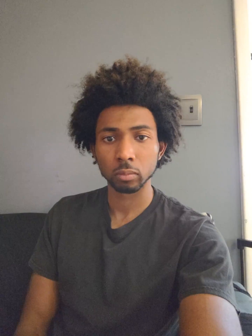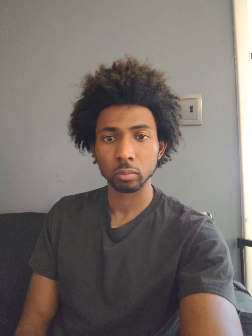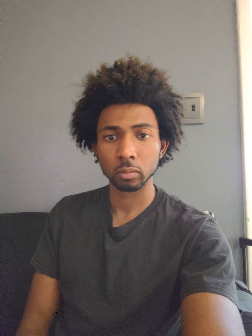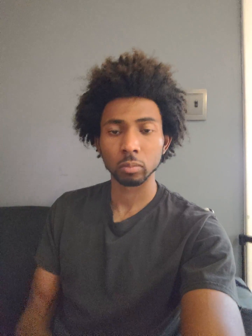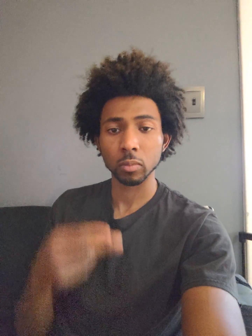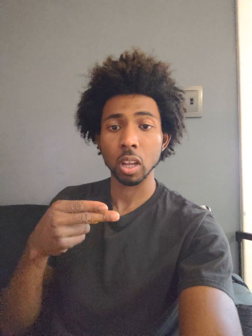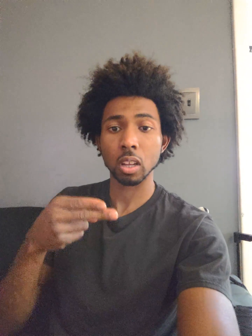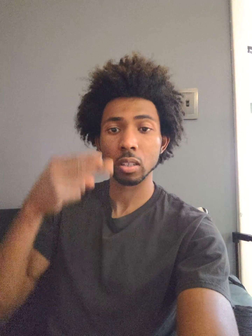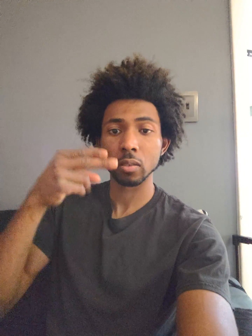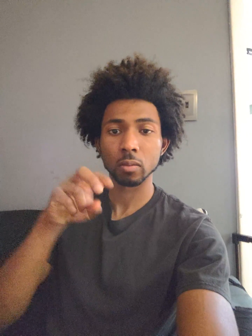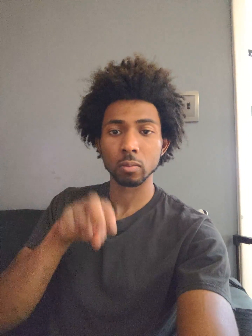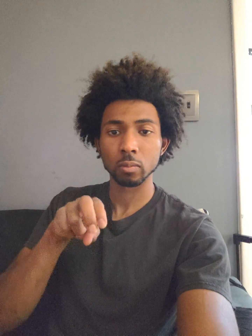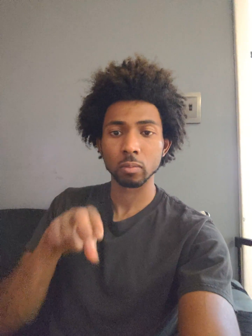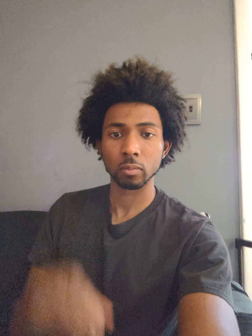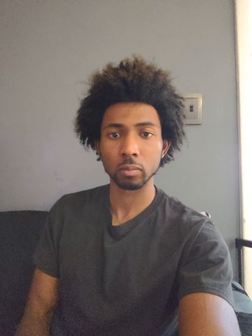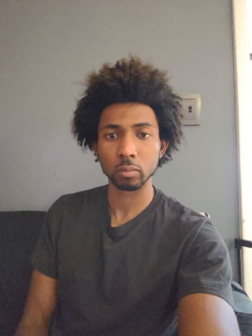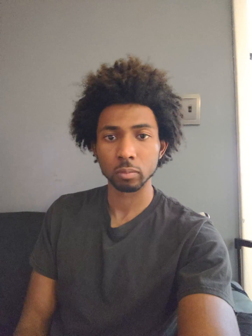high chair